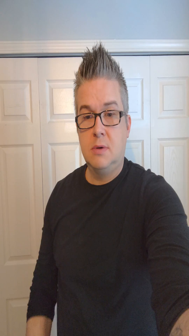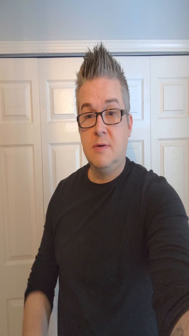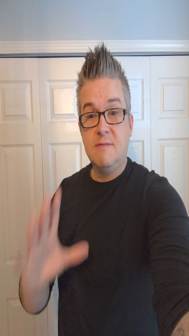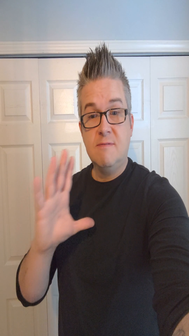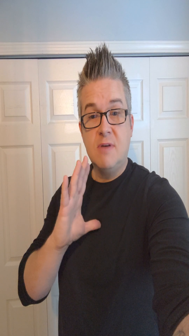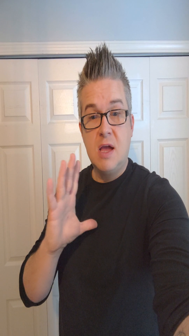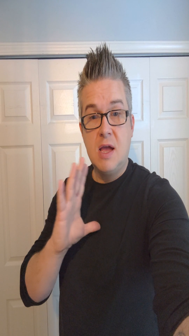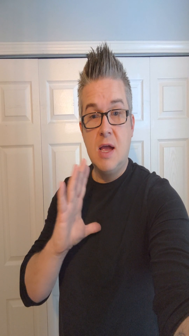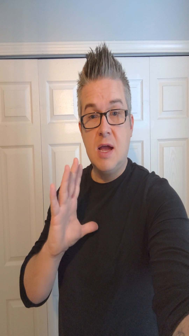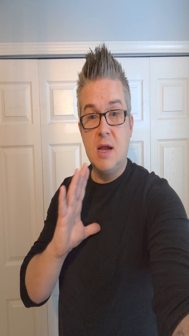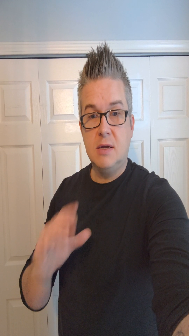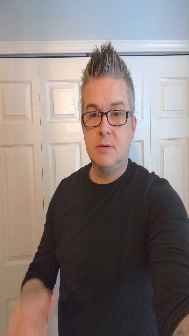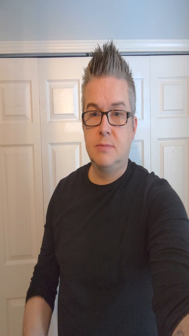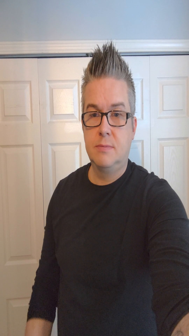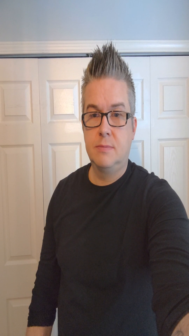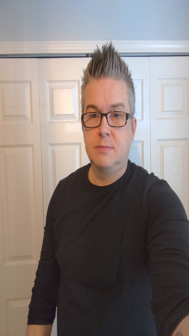fine